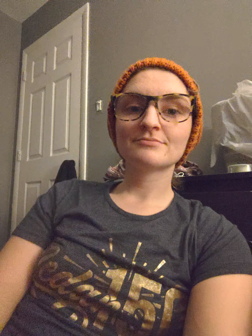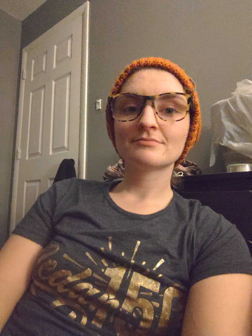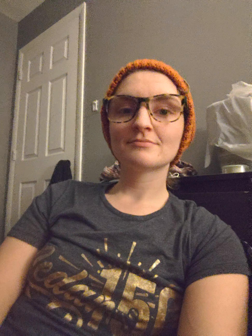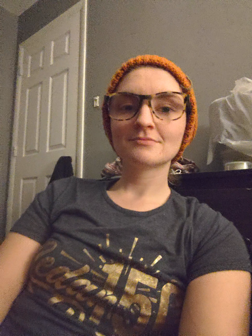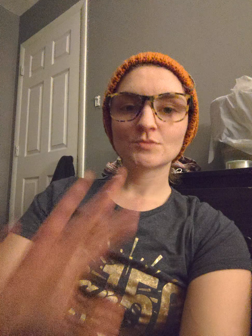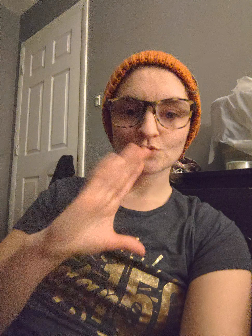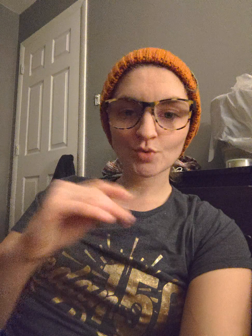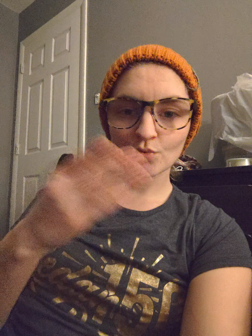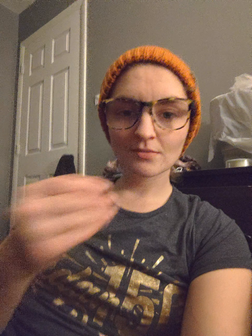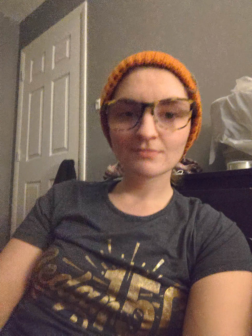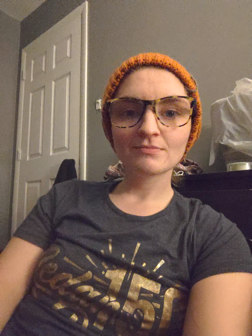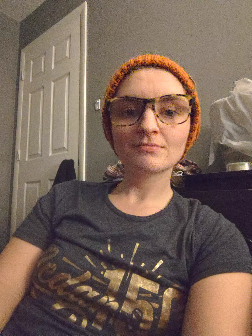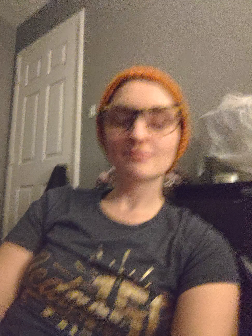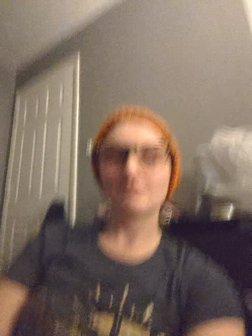story